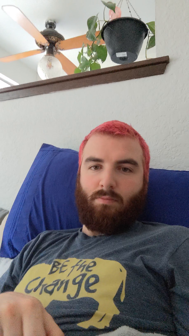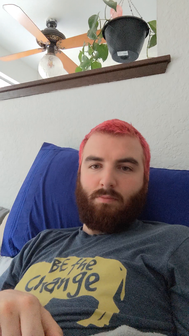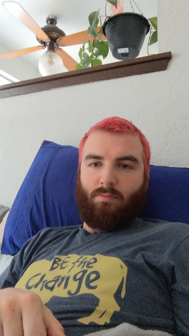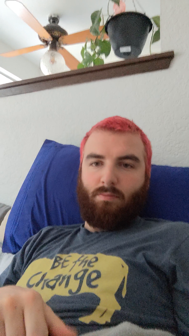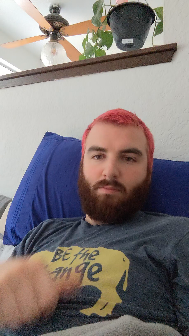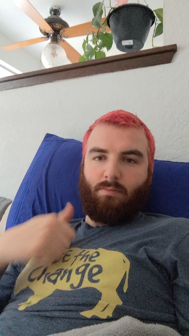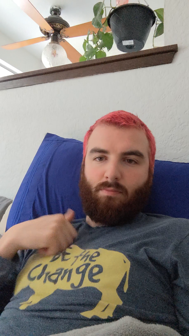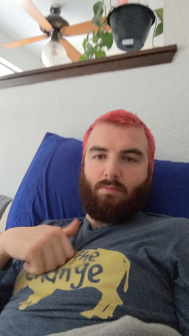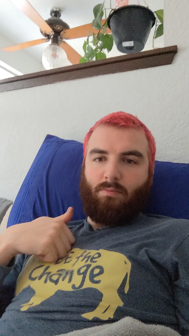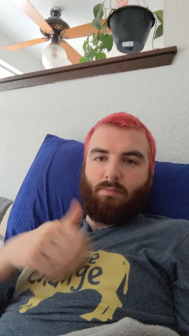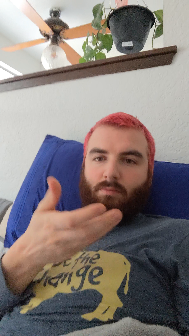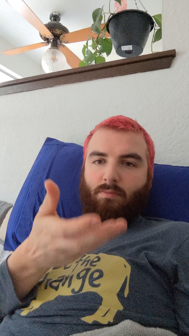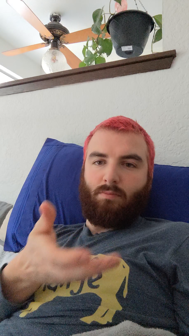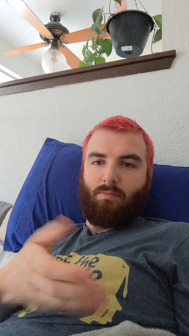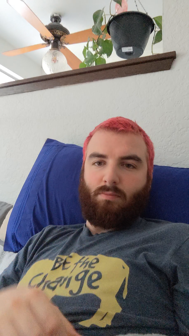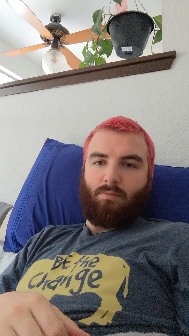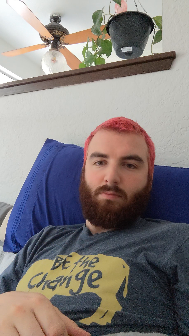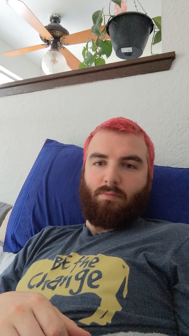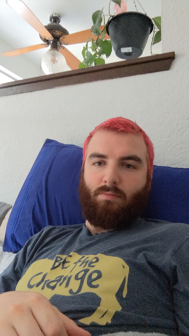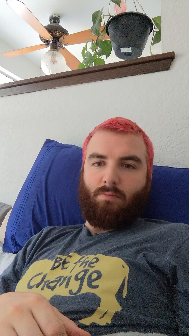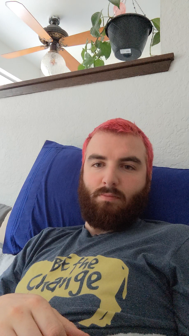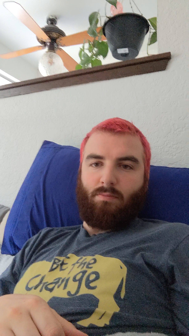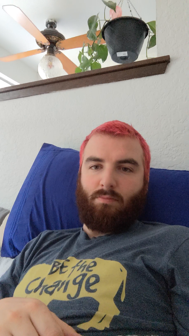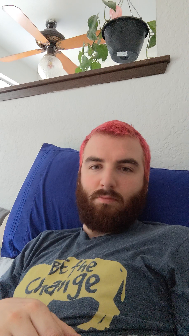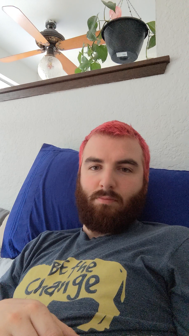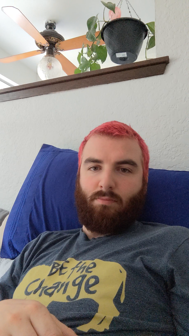bathtub